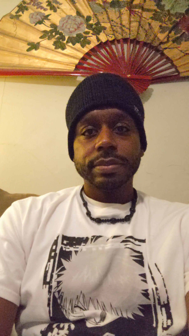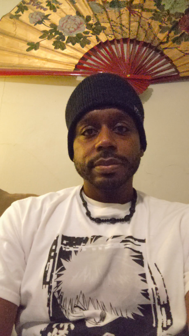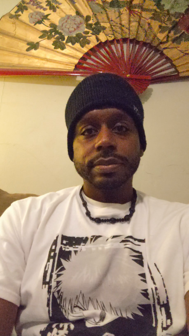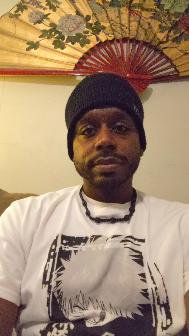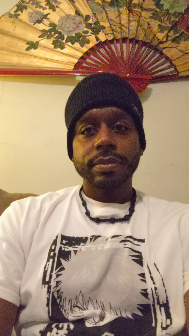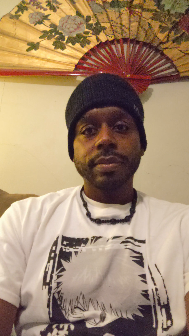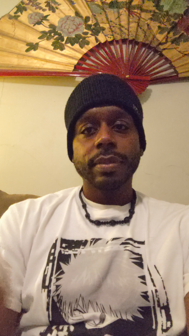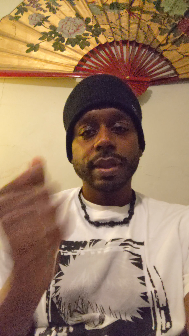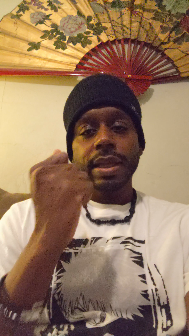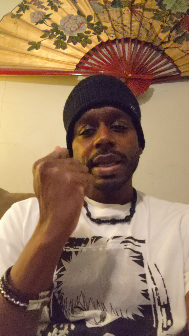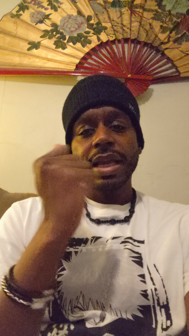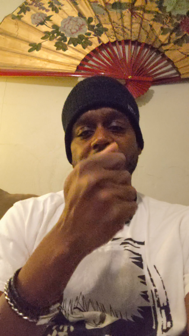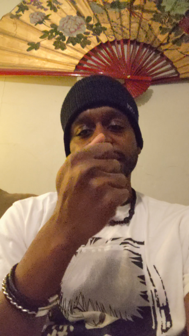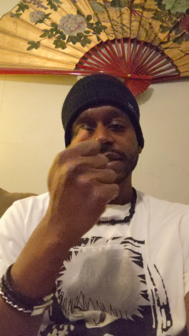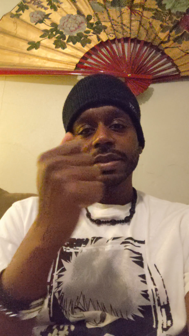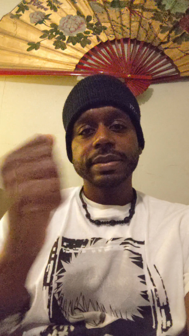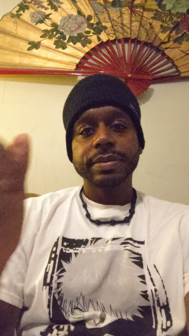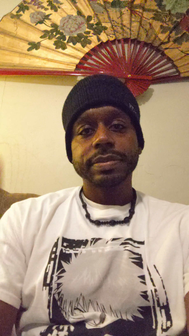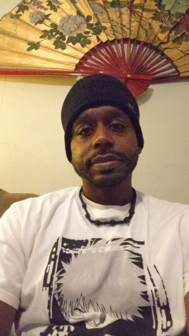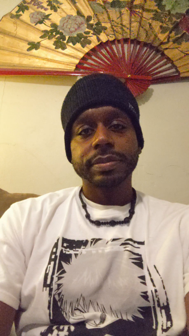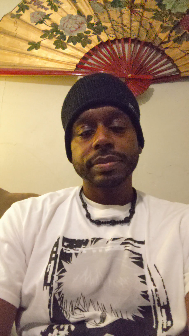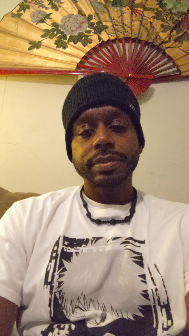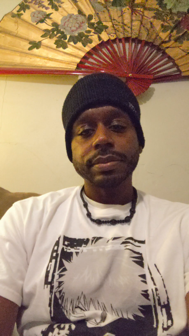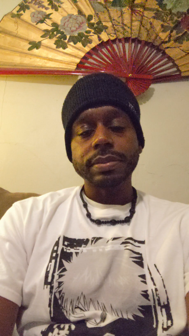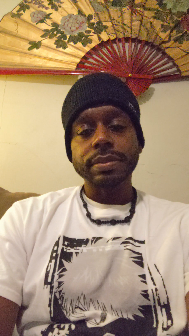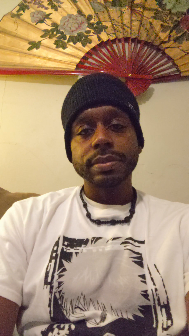hit